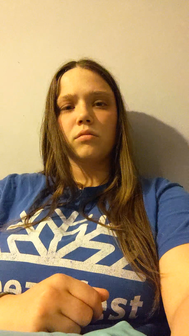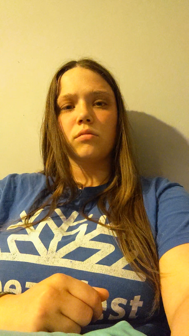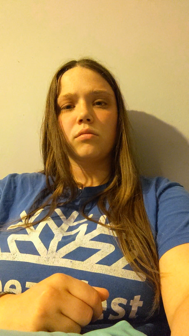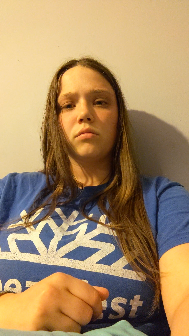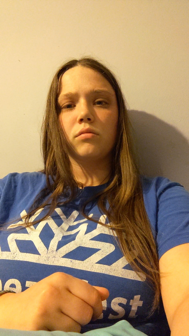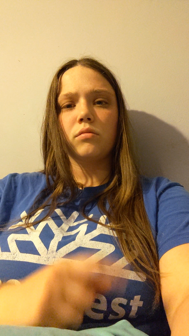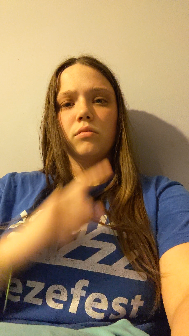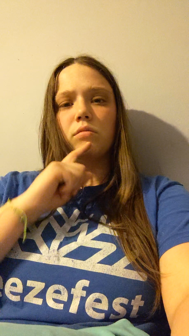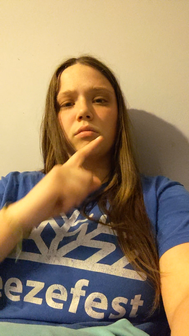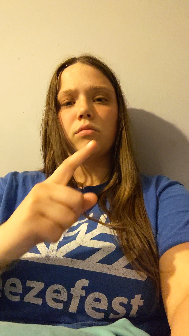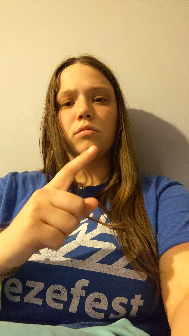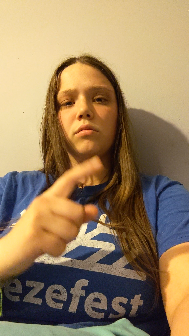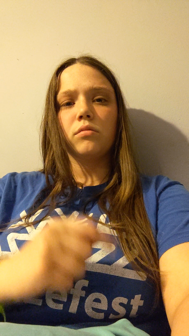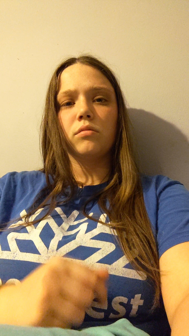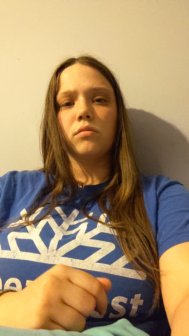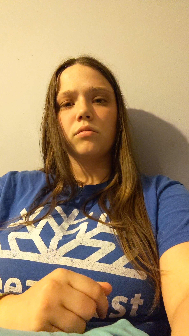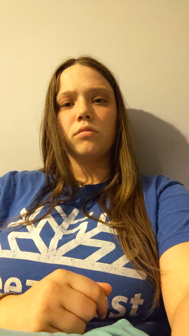is